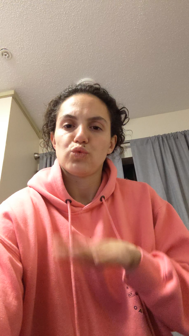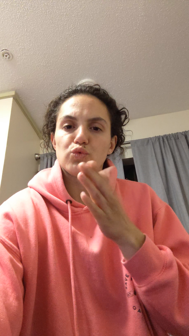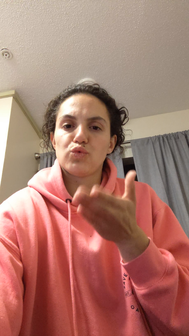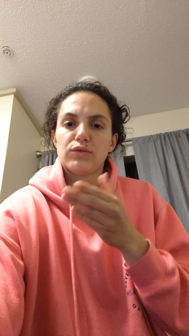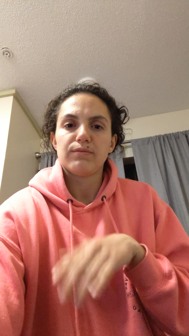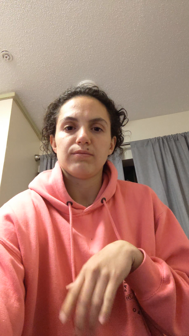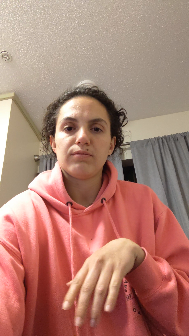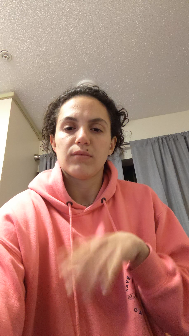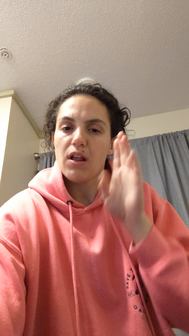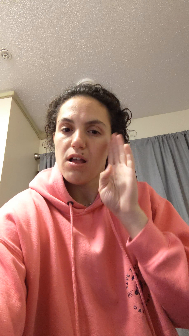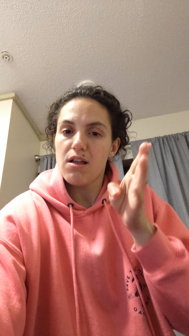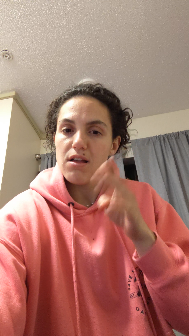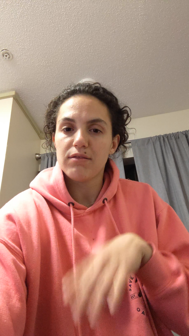hi